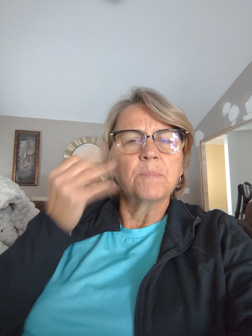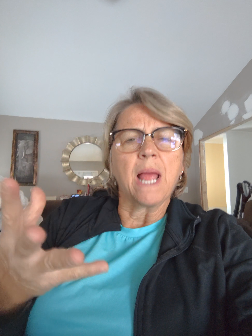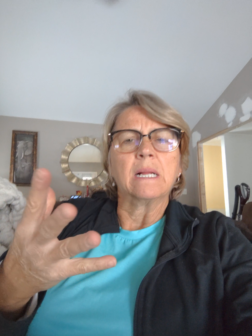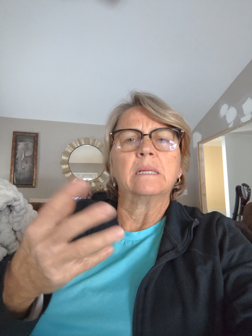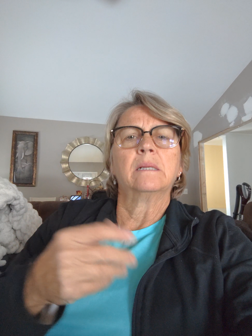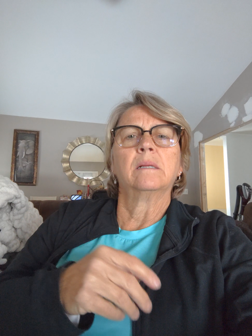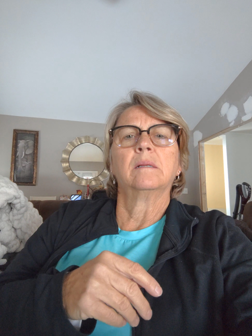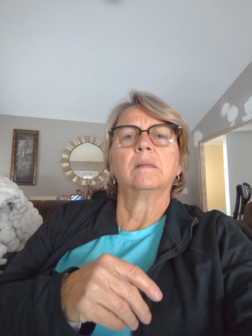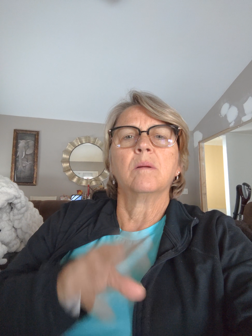many